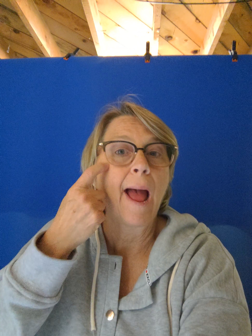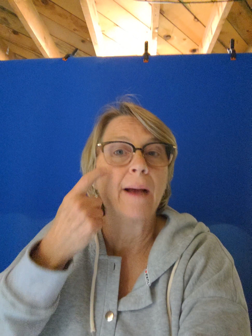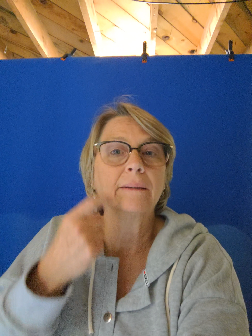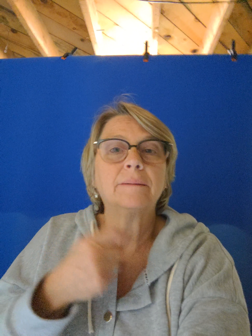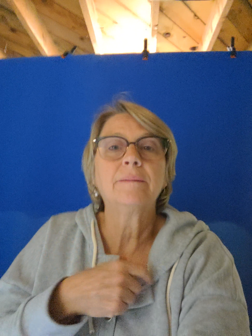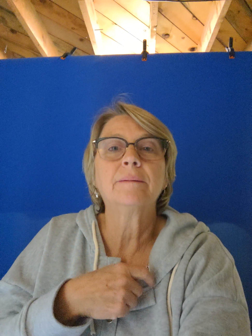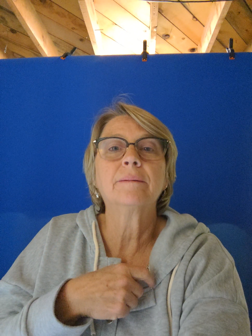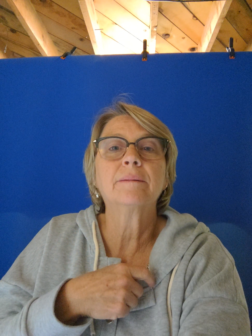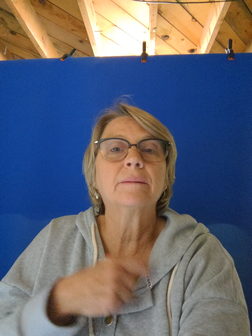eye